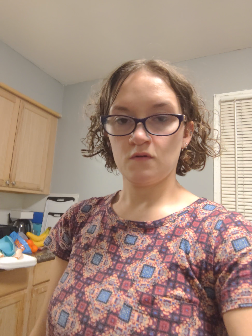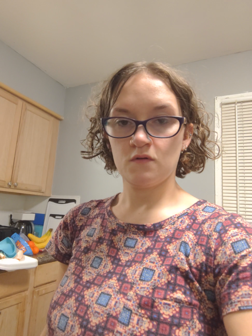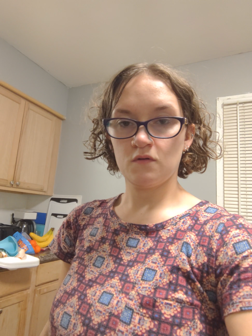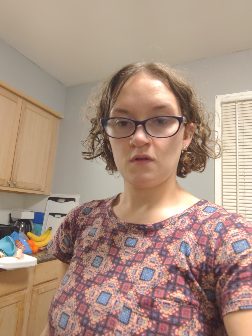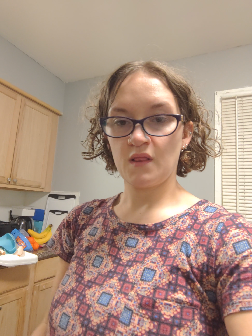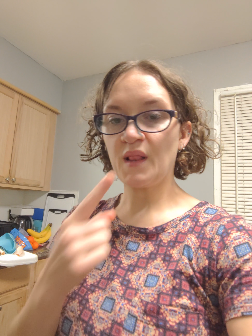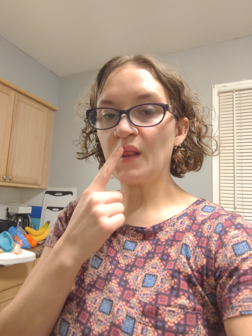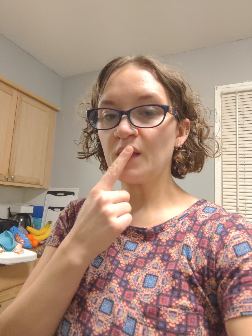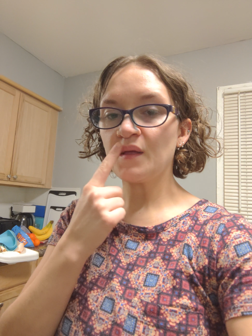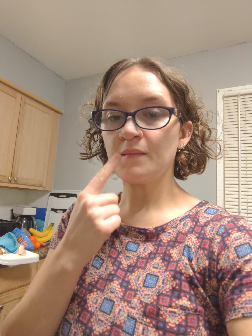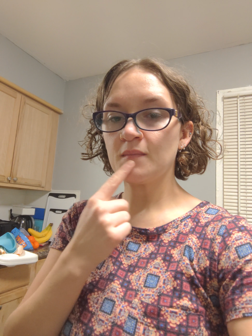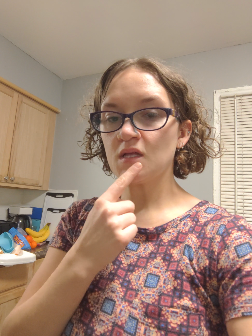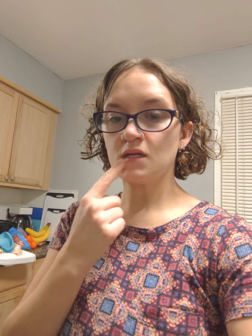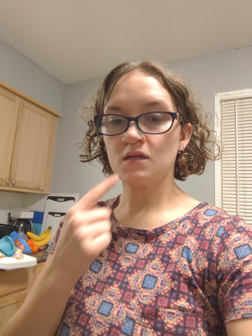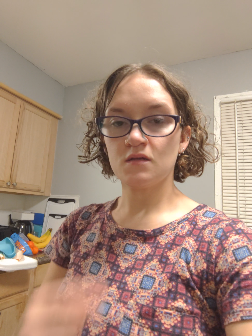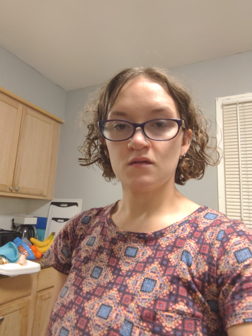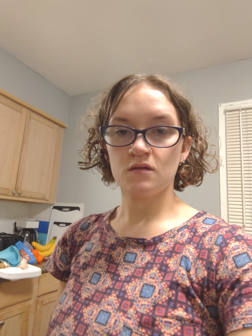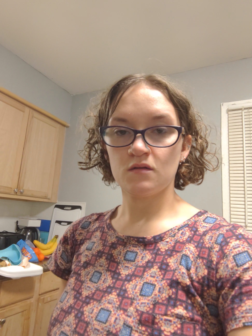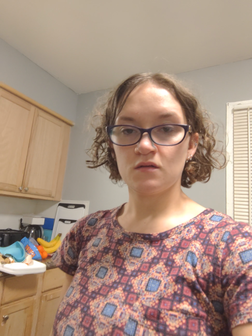lips